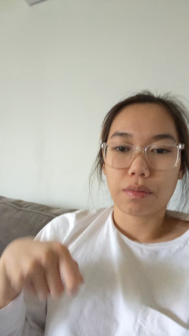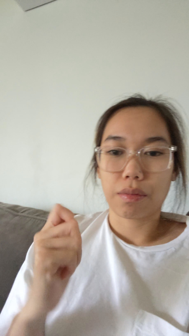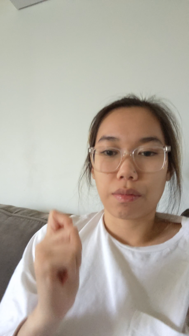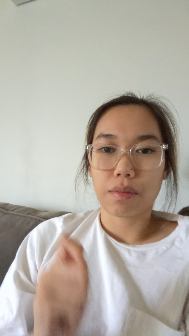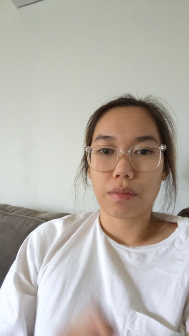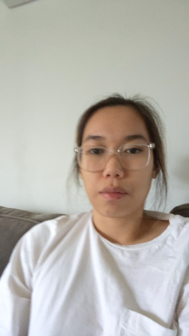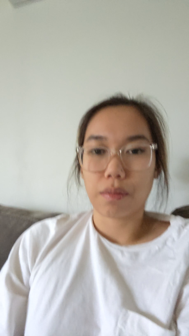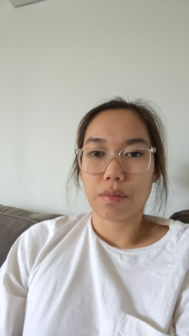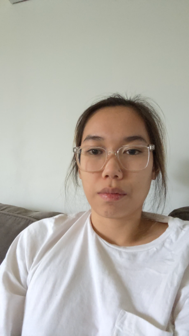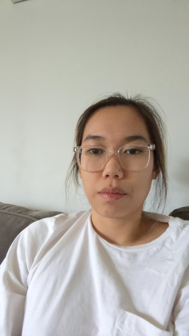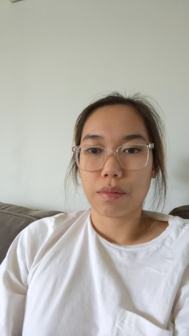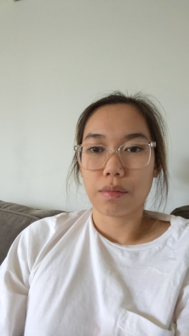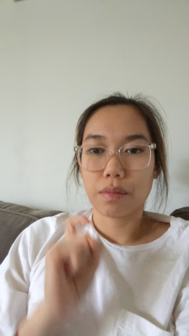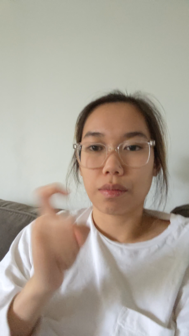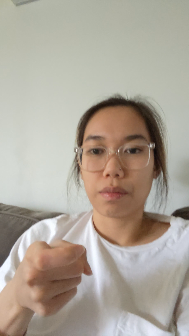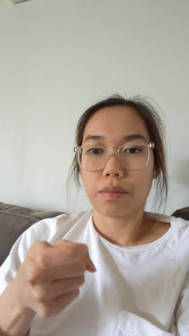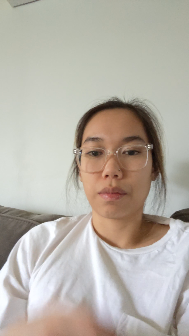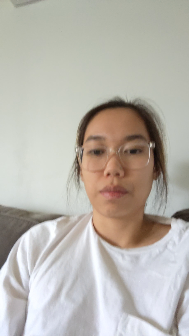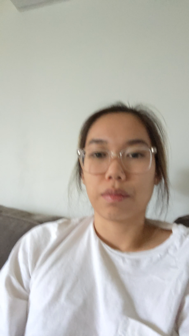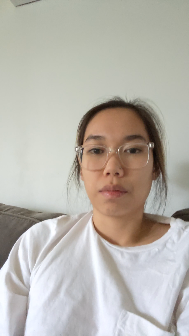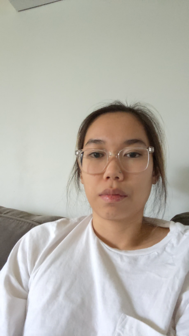present